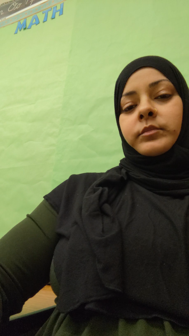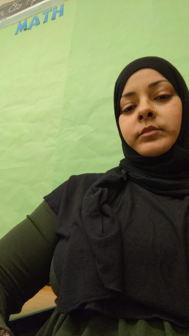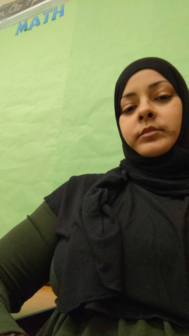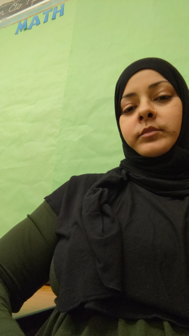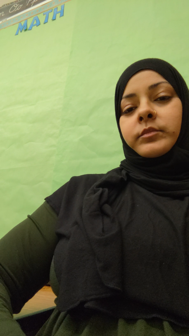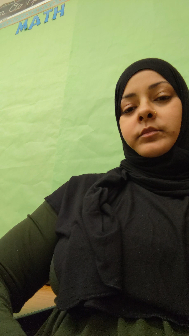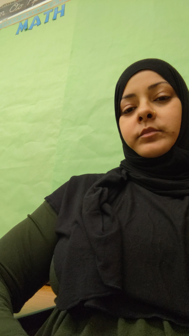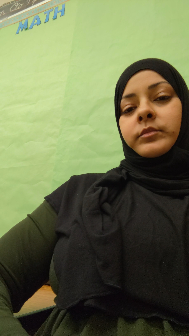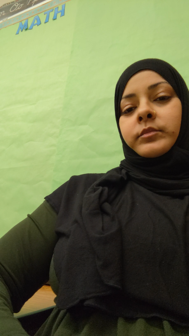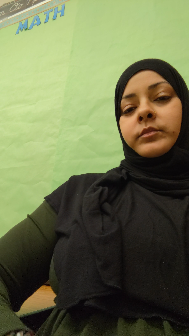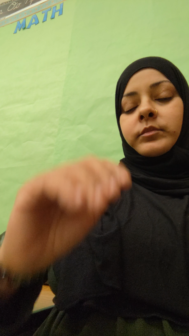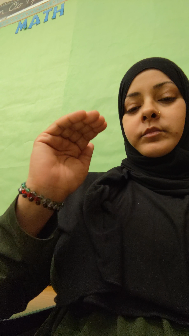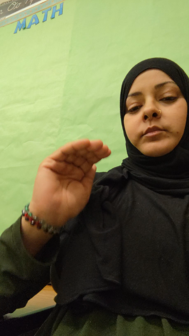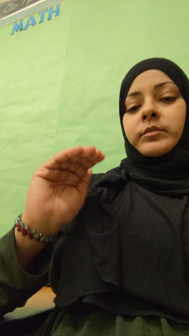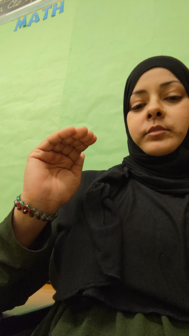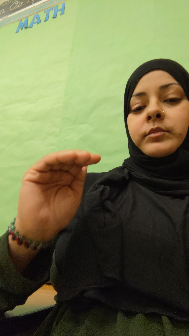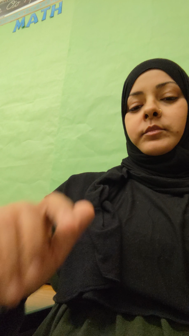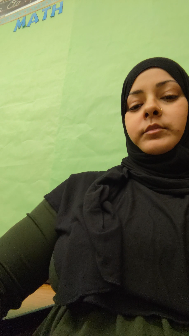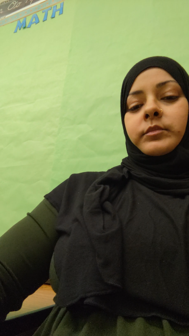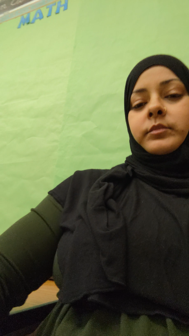short